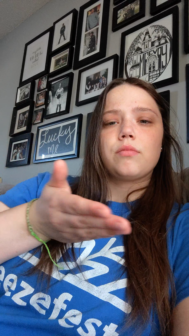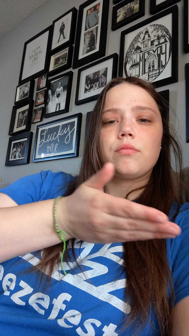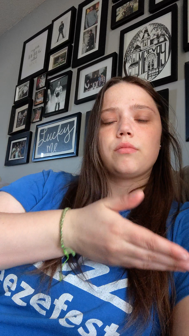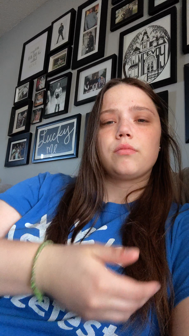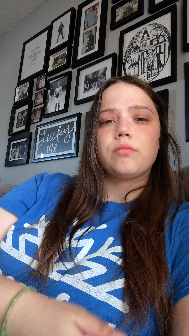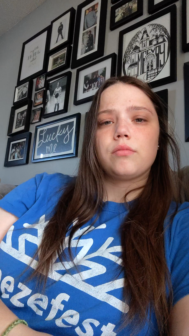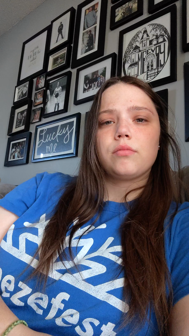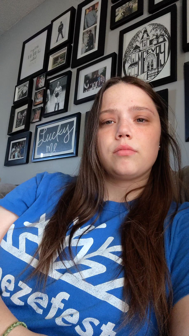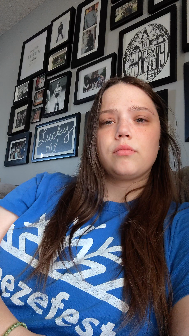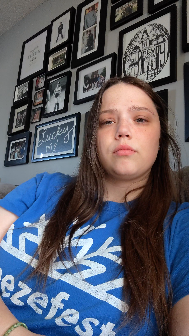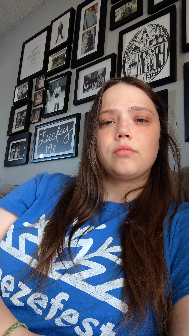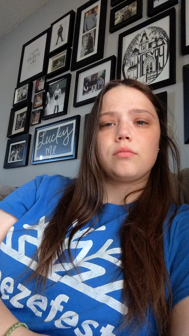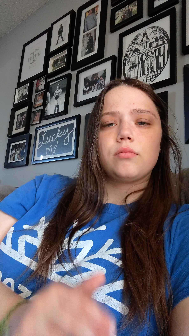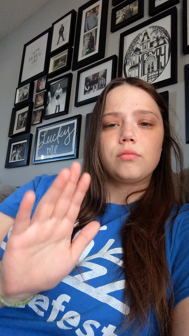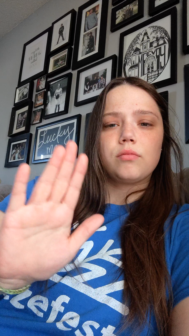push